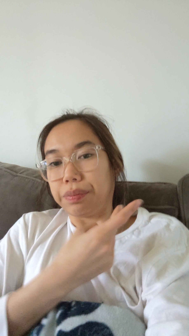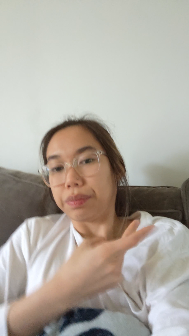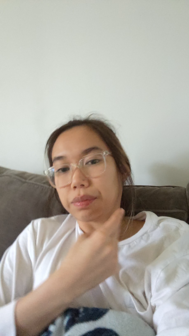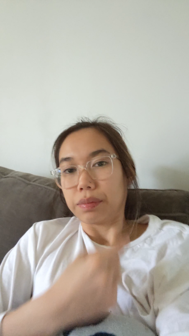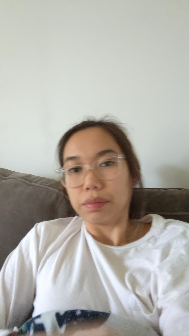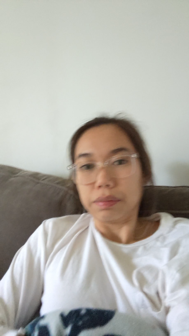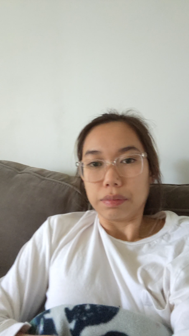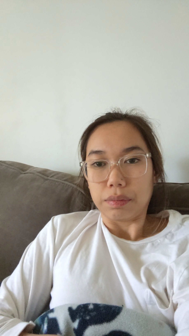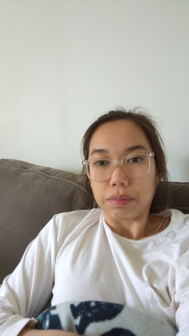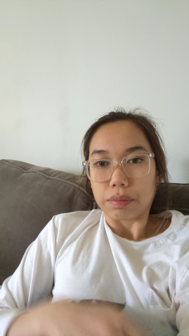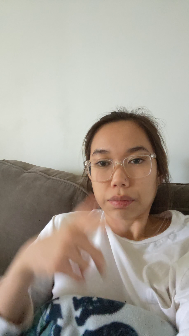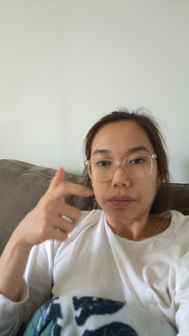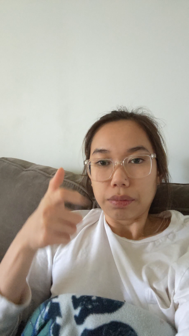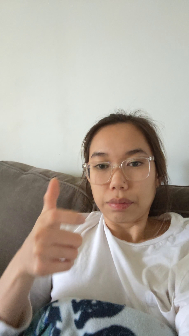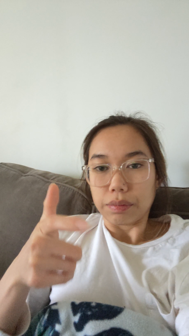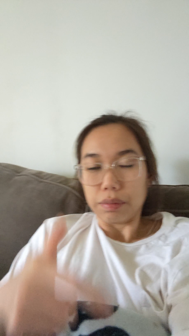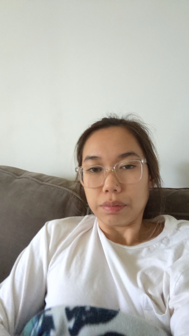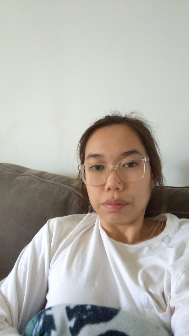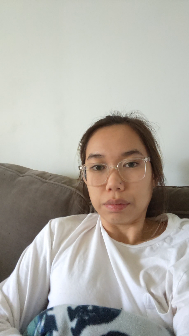run